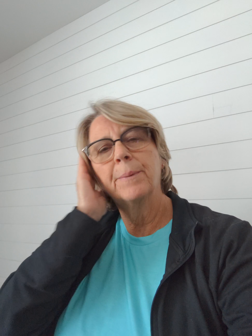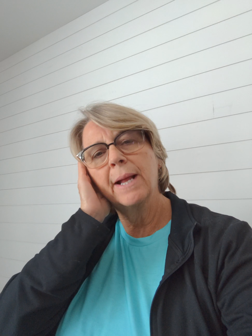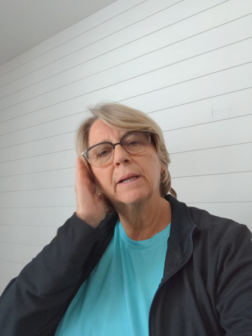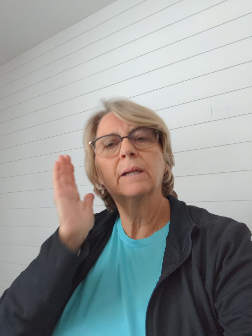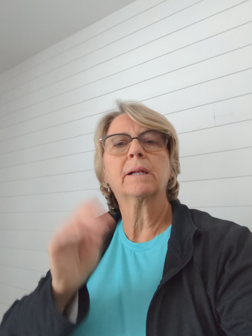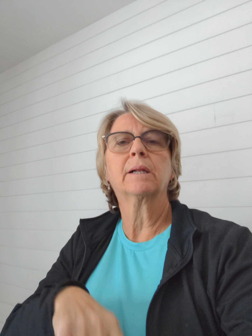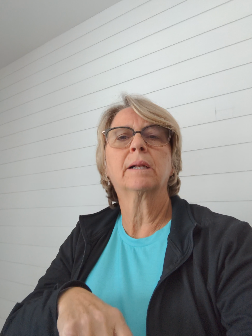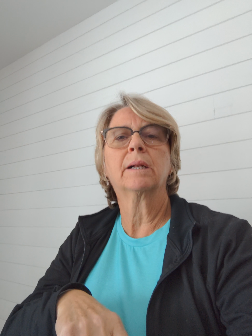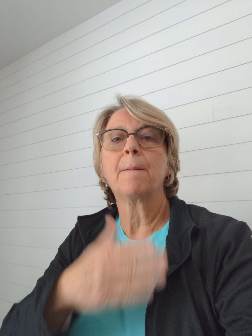bed